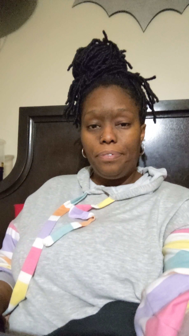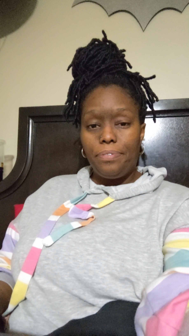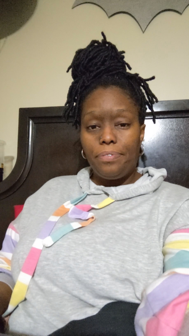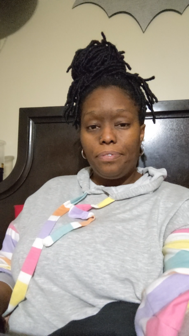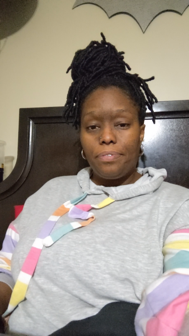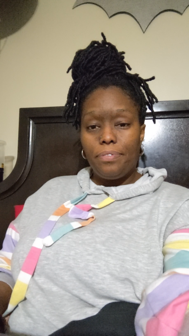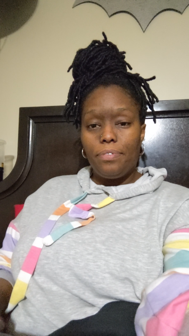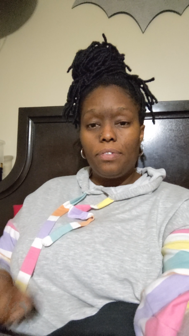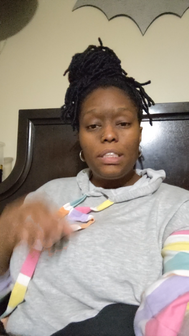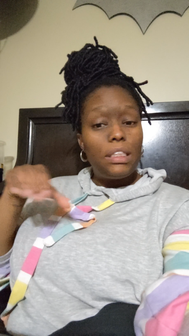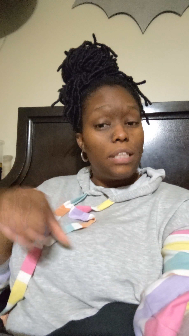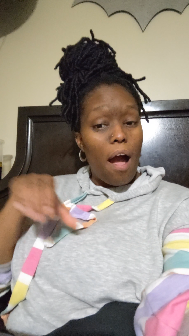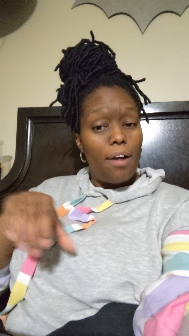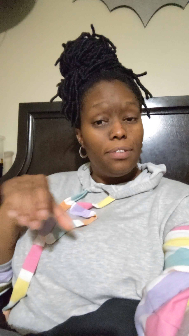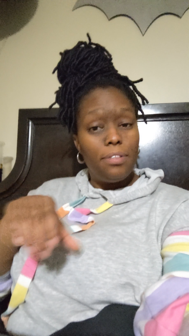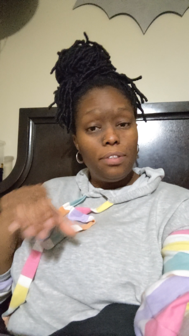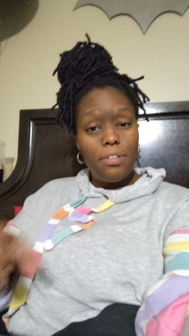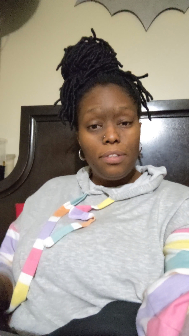does